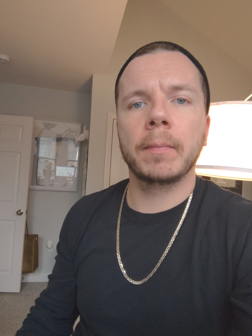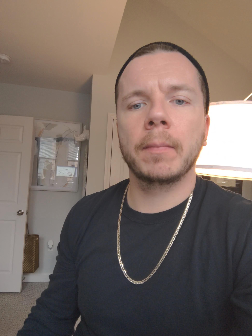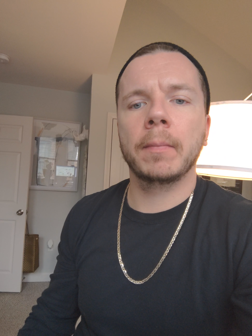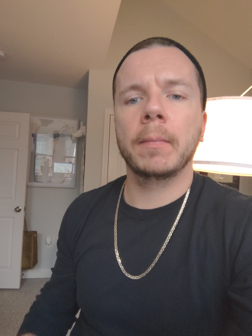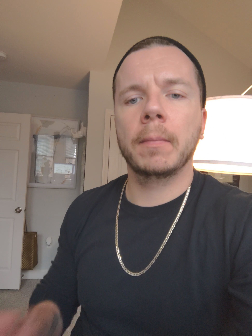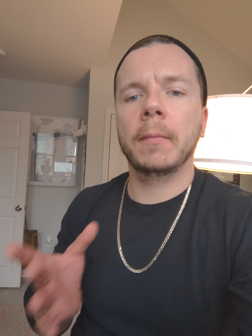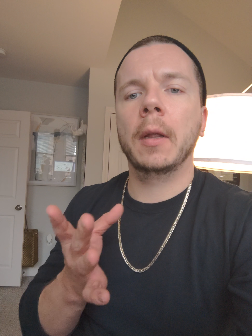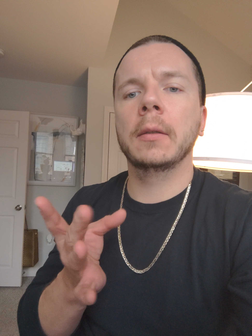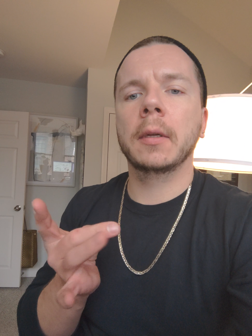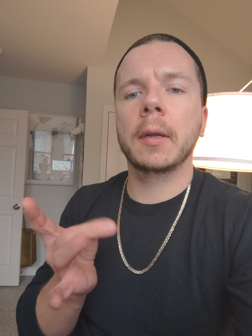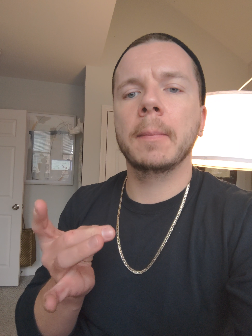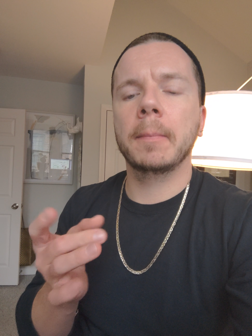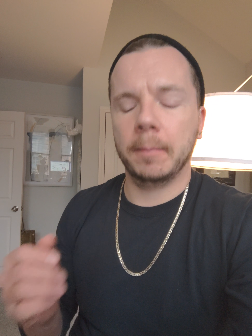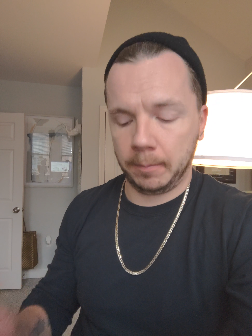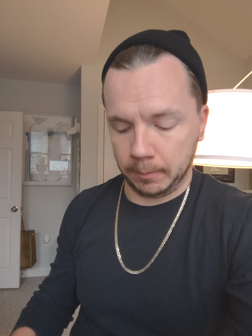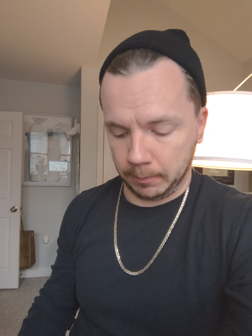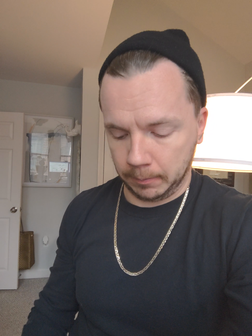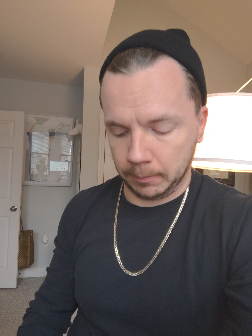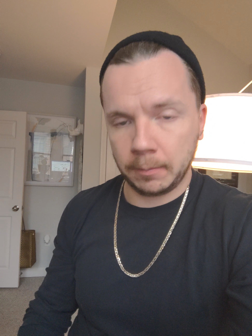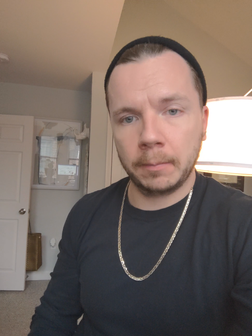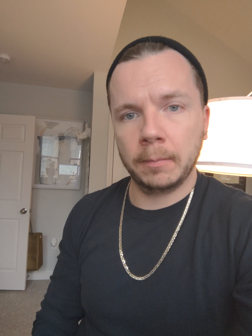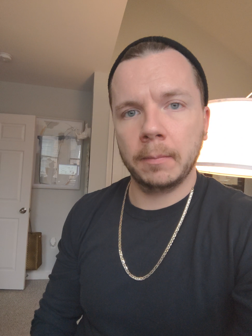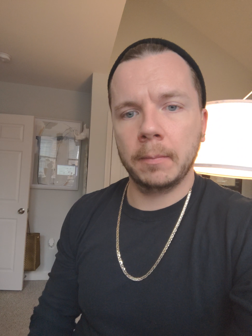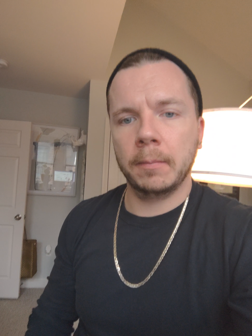sticky